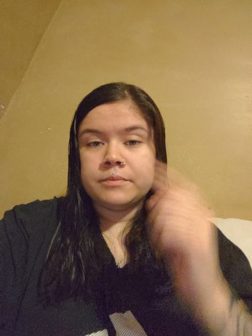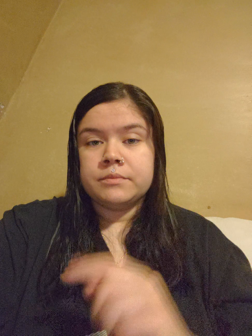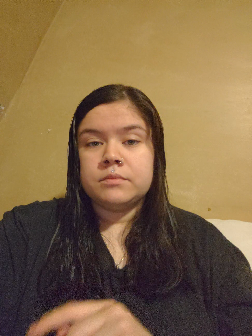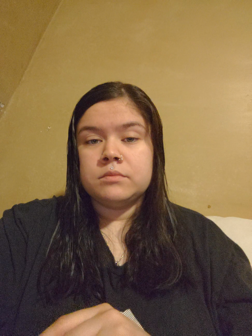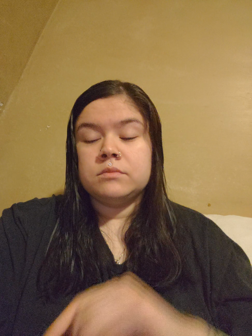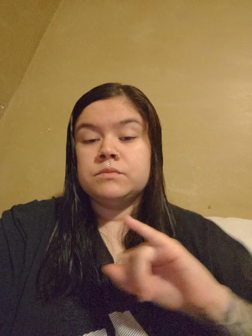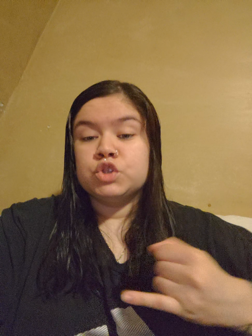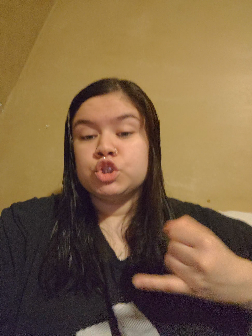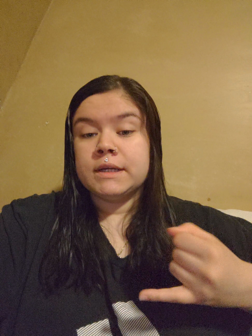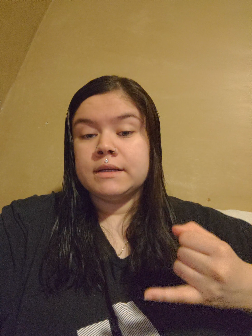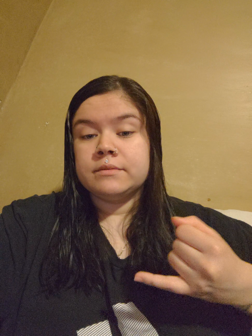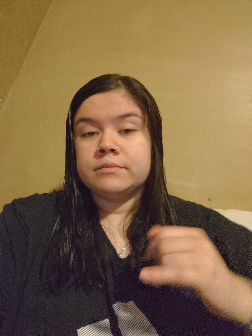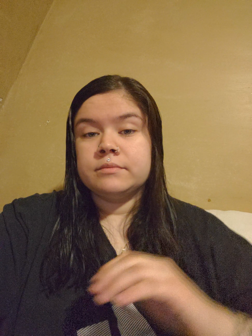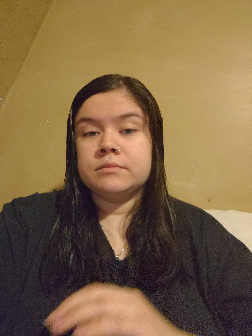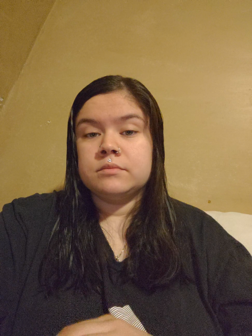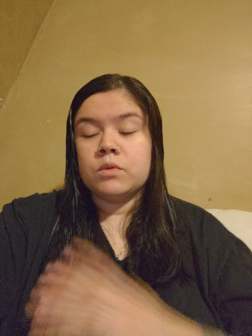jeans